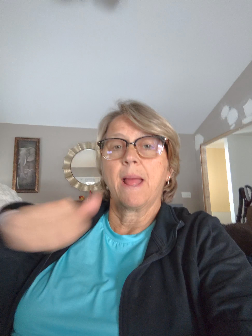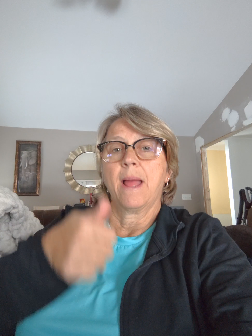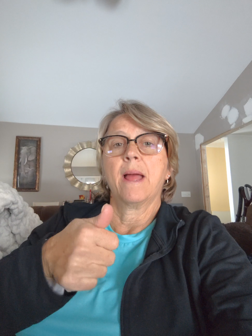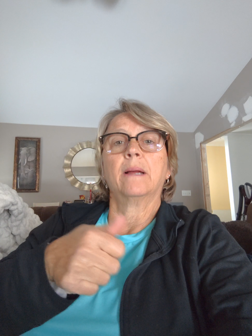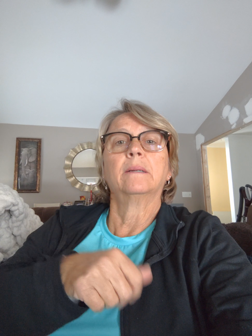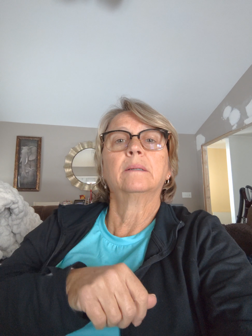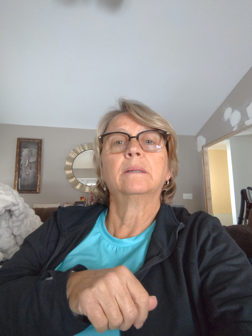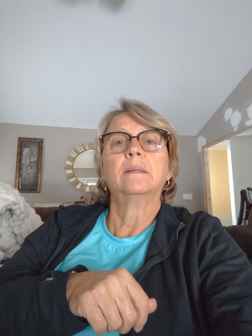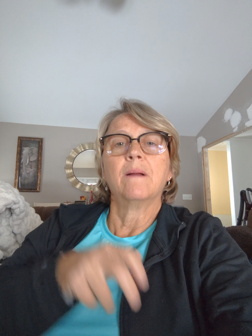beside